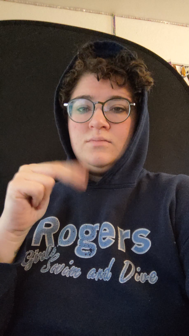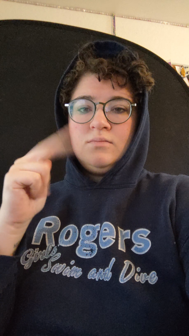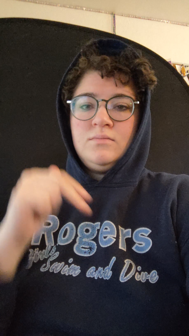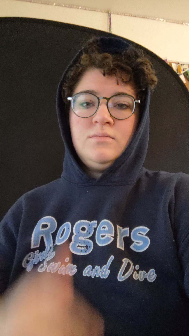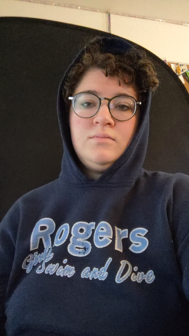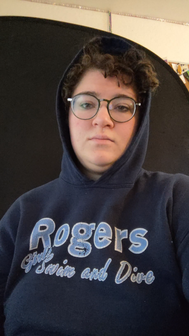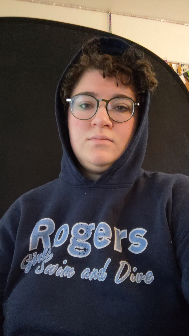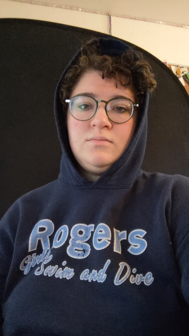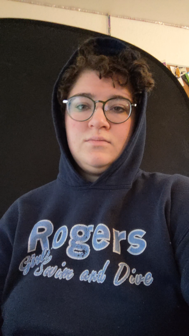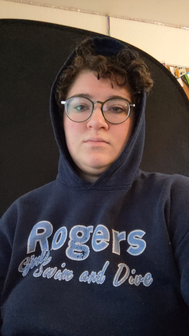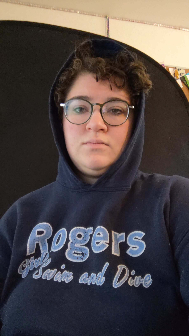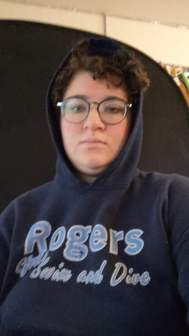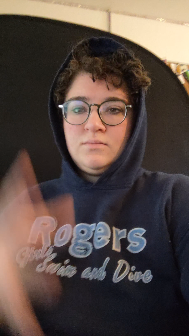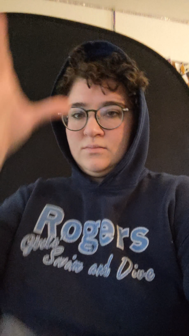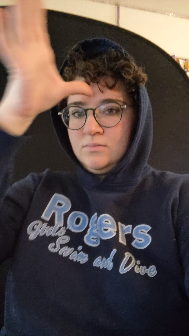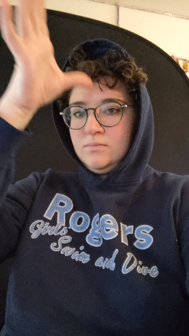daddy